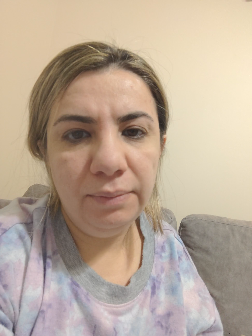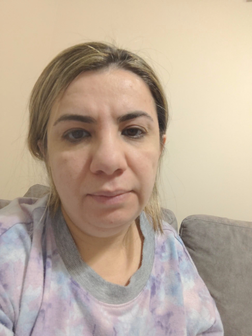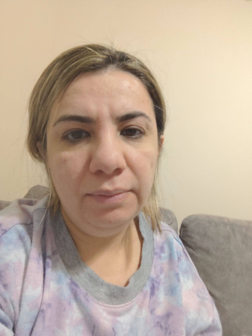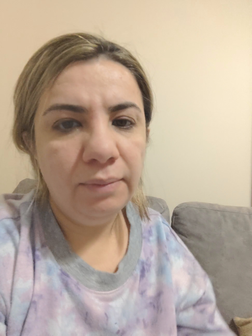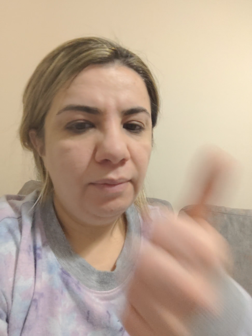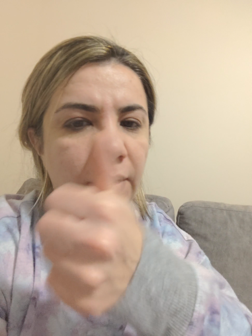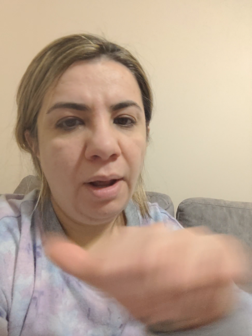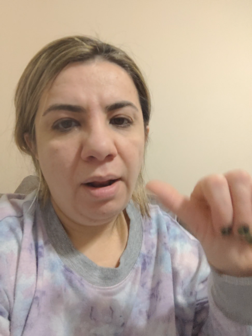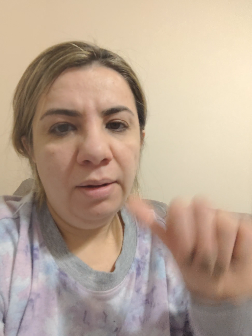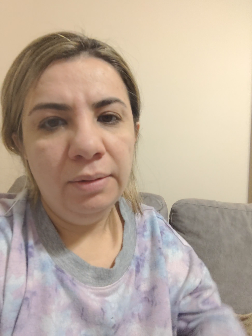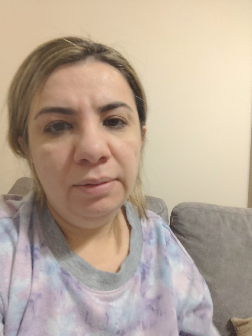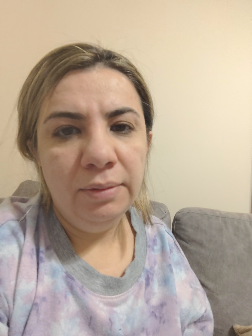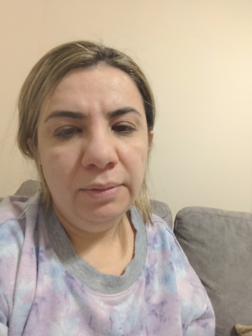any